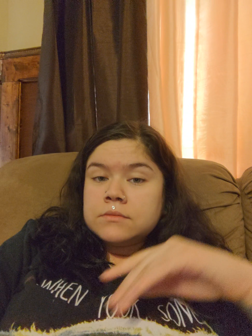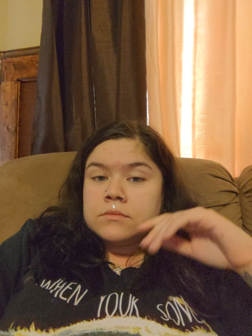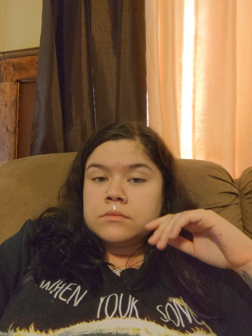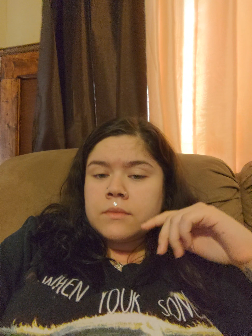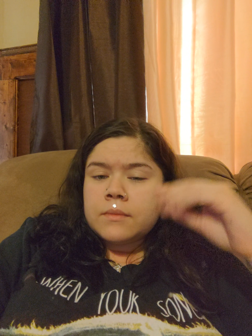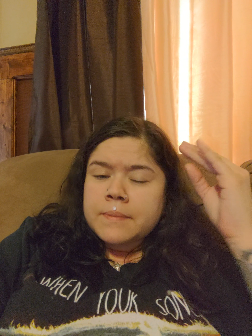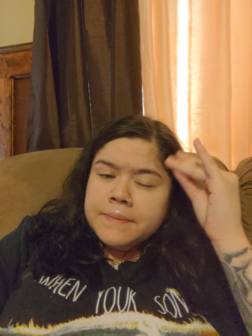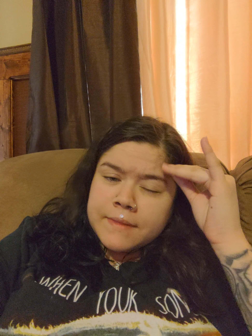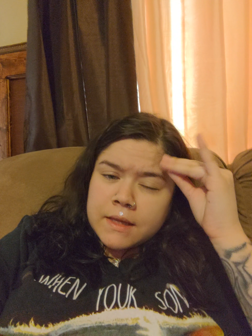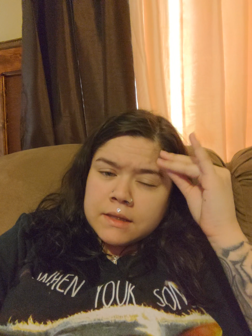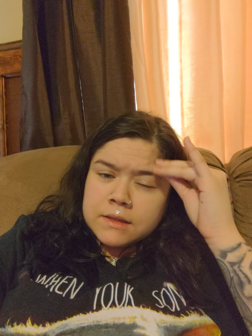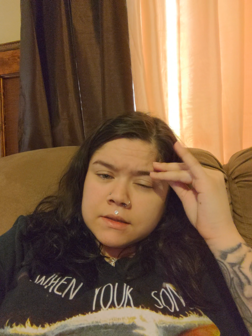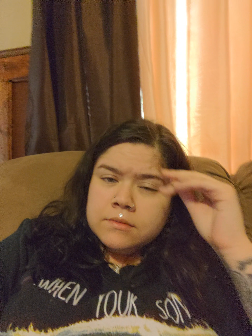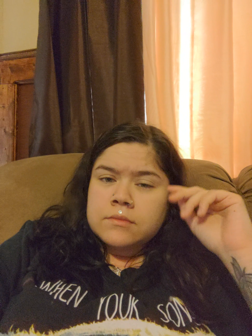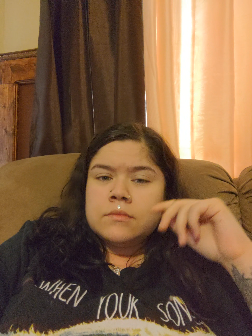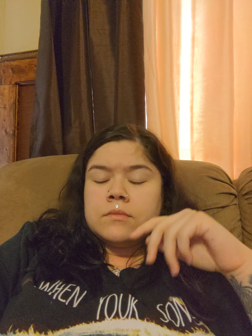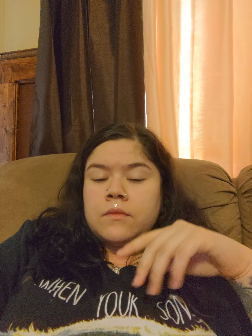think